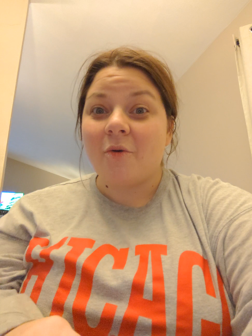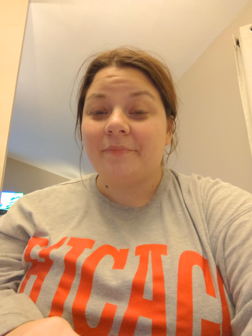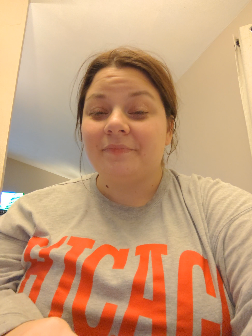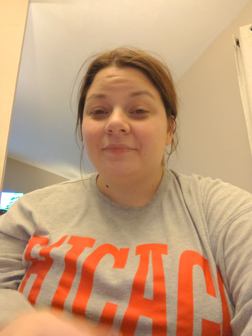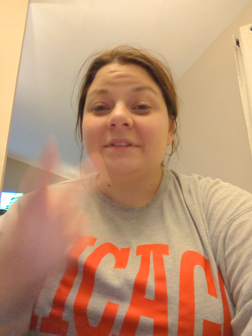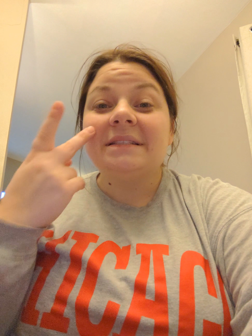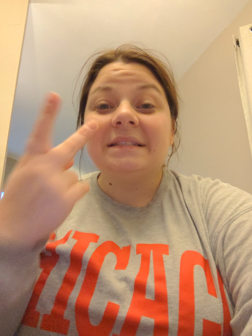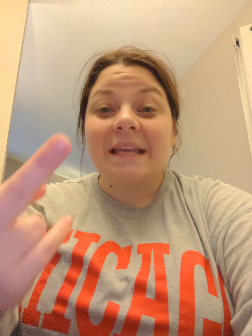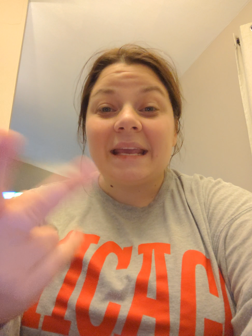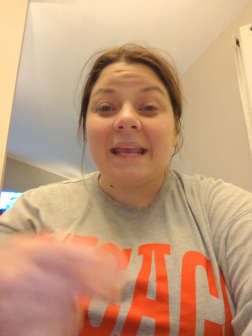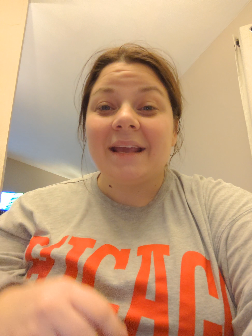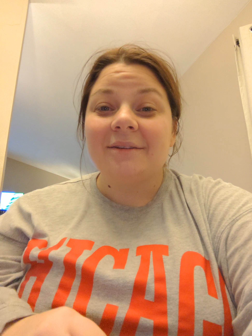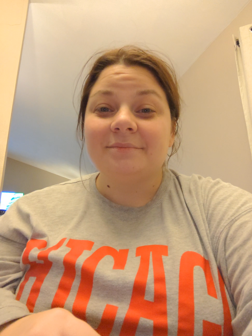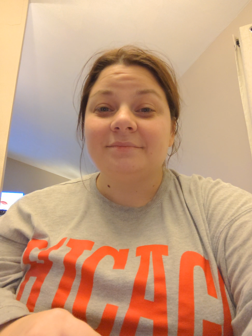see